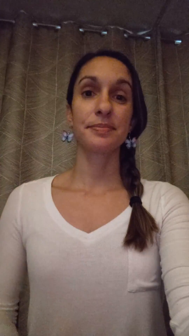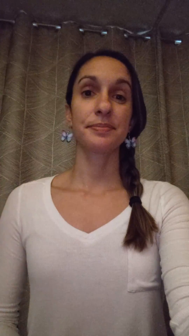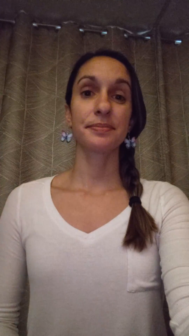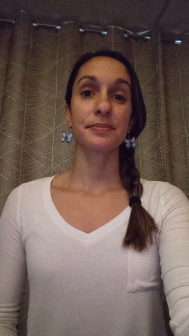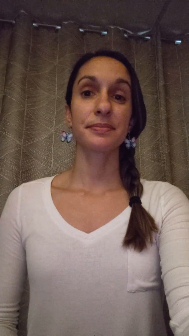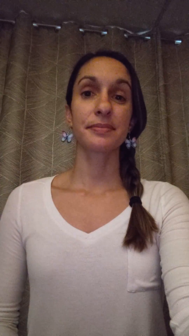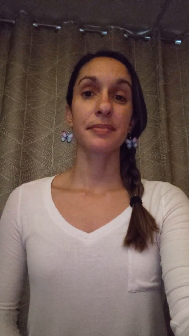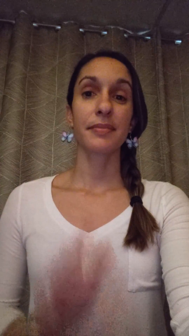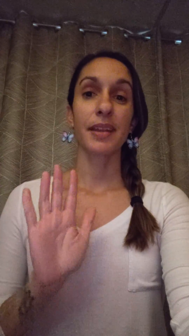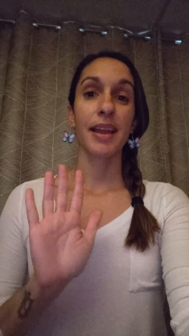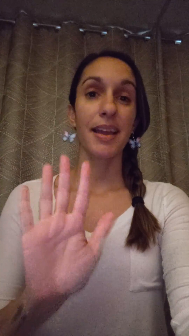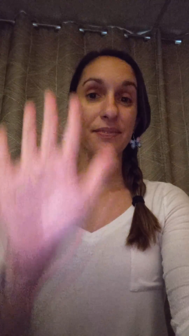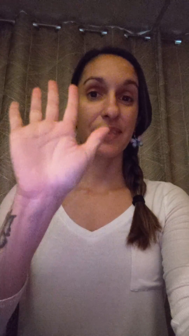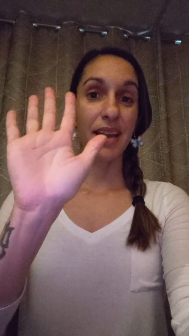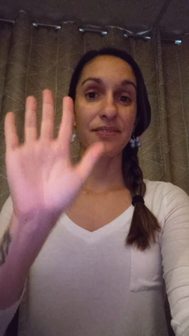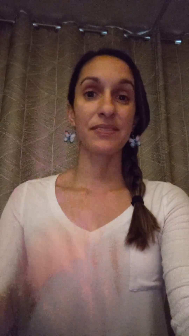give me five